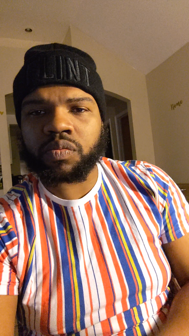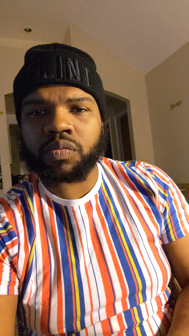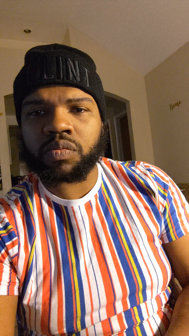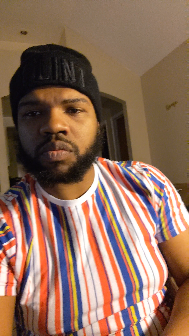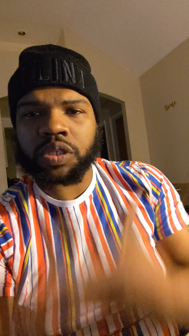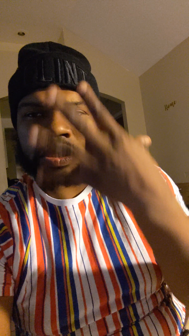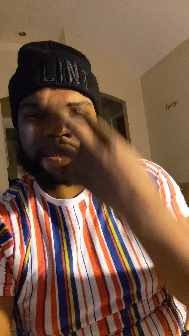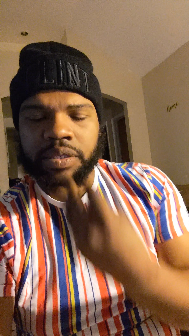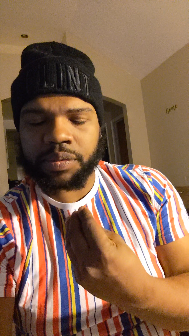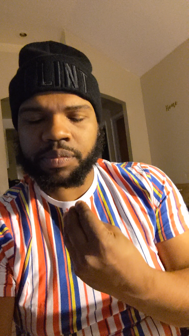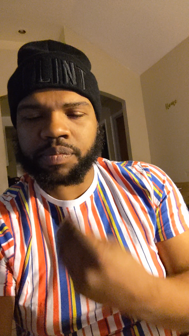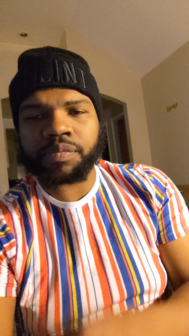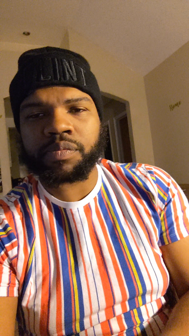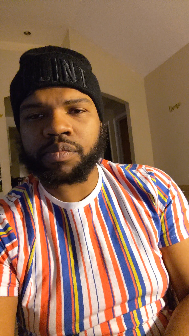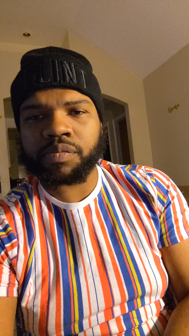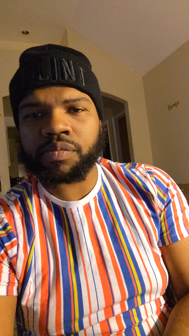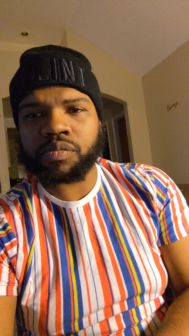asleep